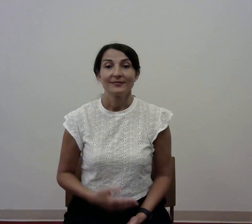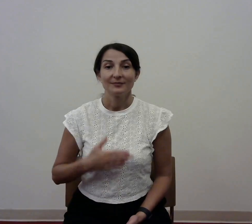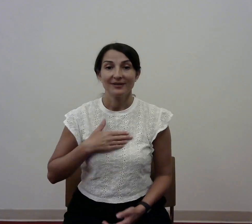biz